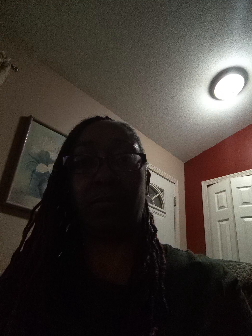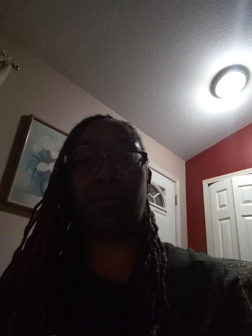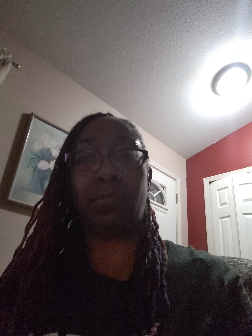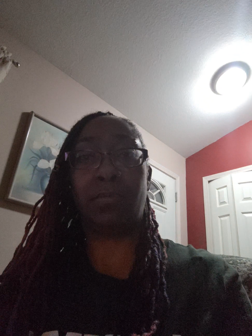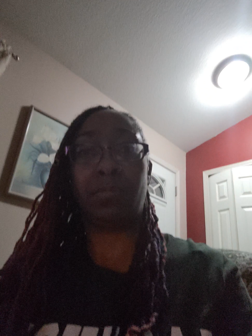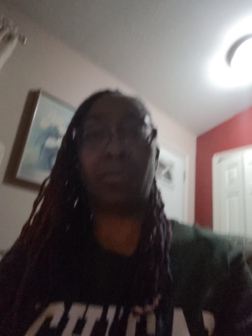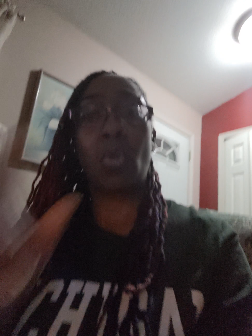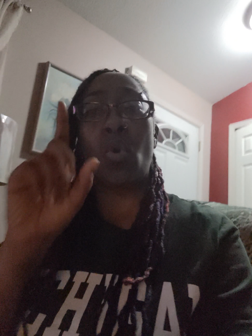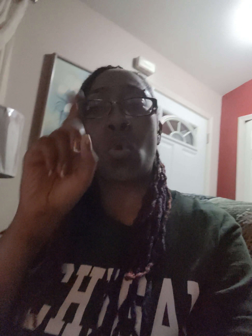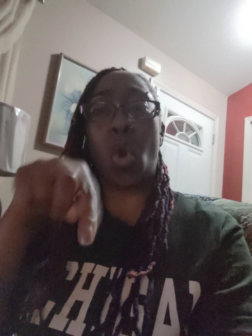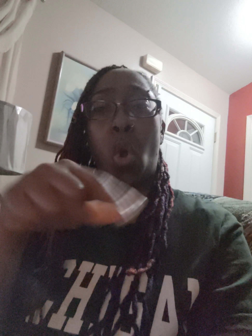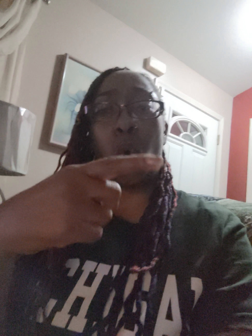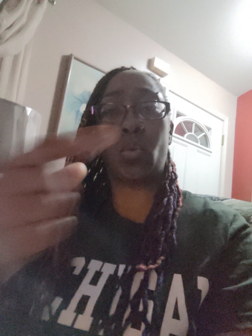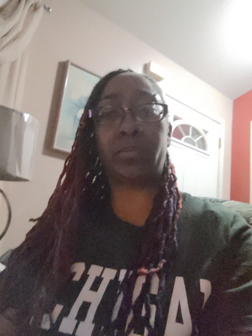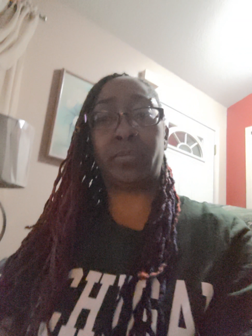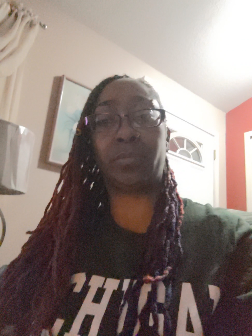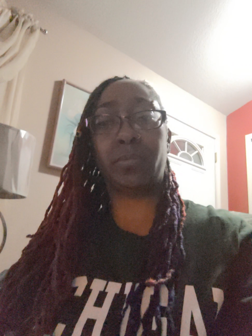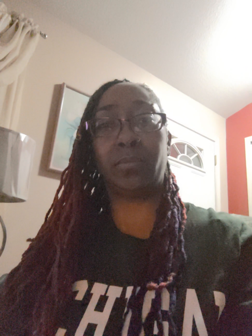go